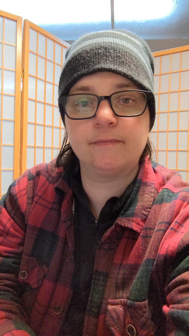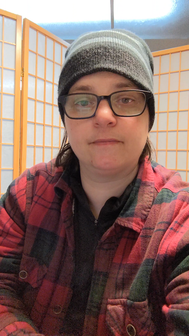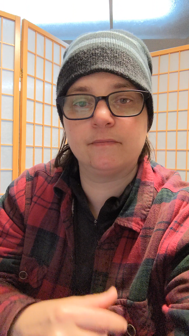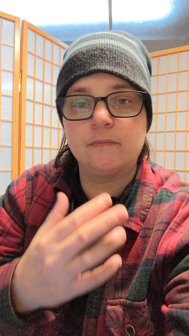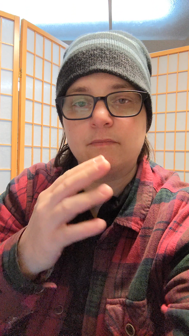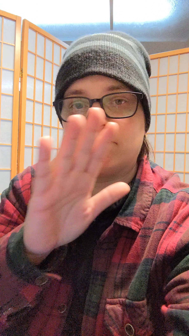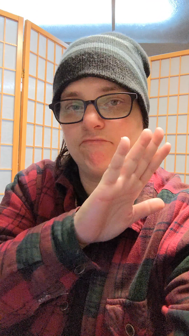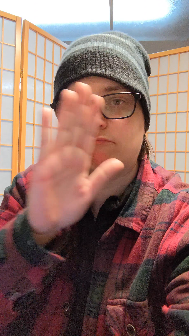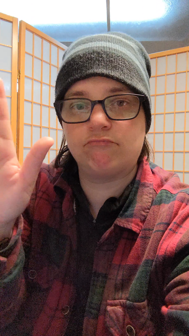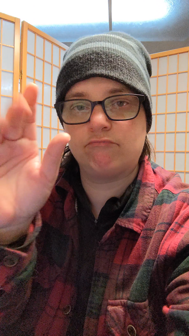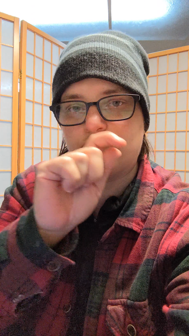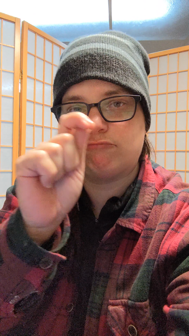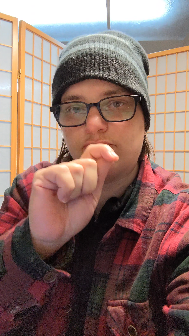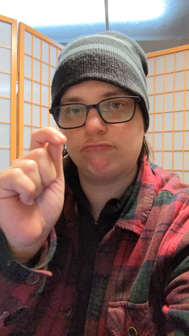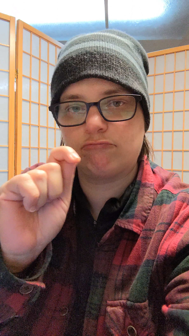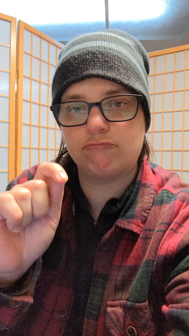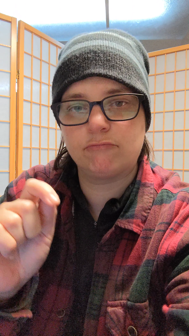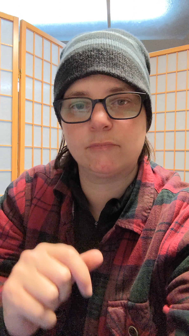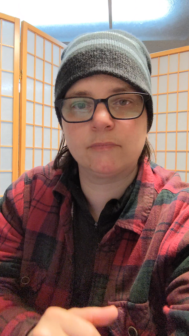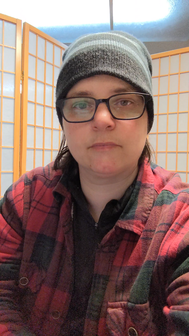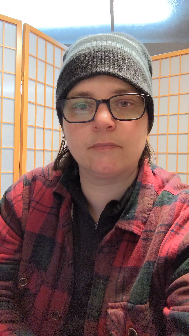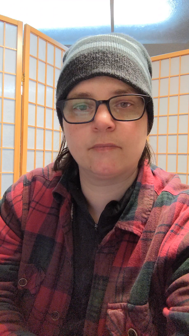chalk